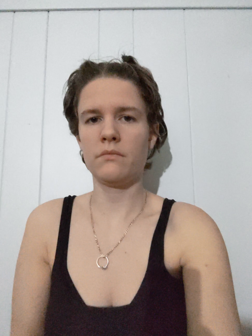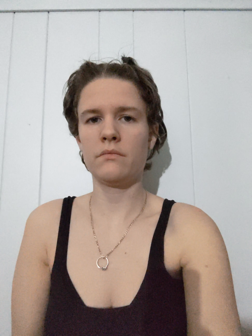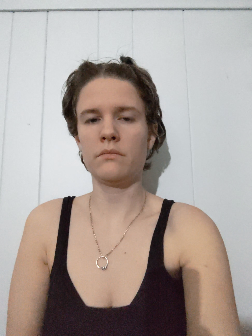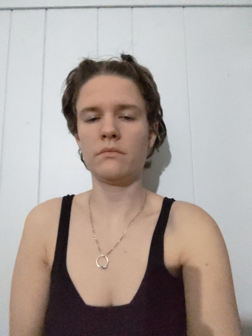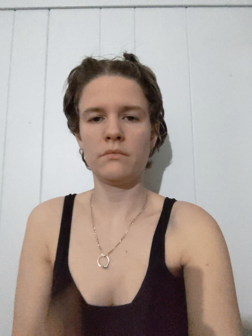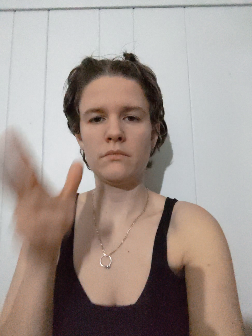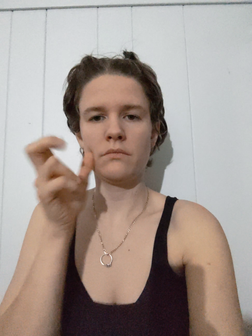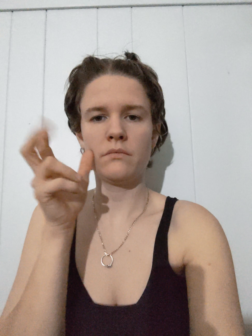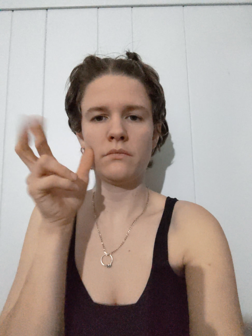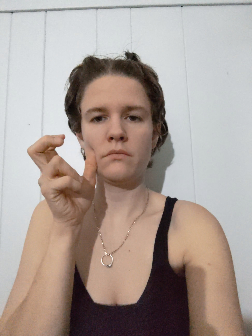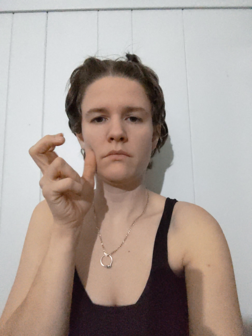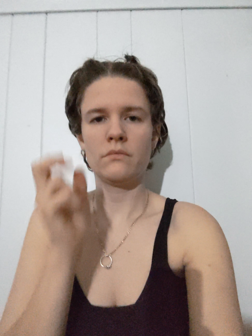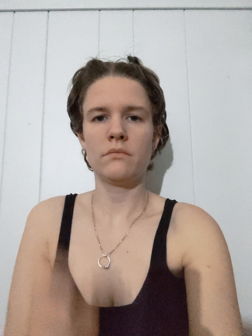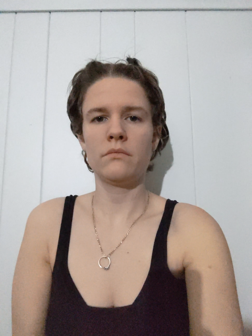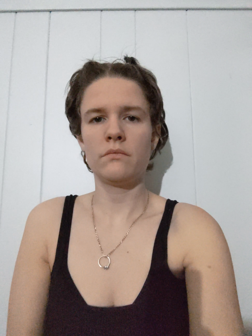listen